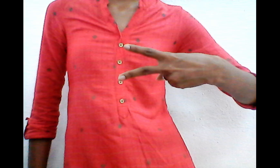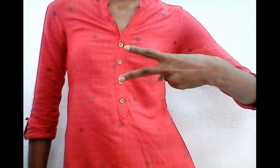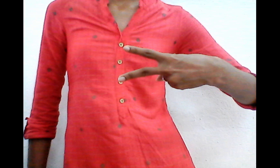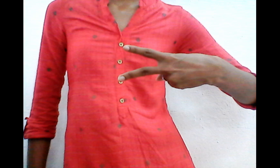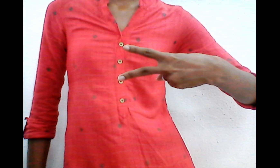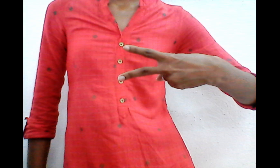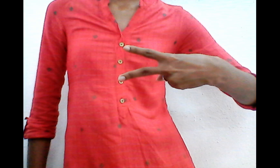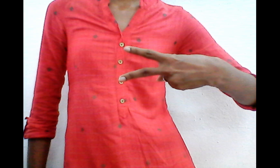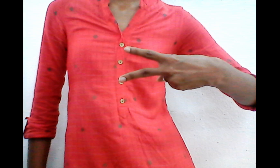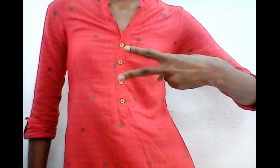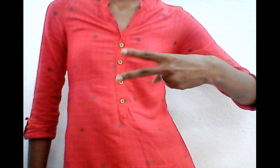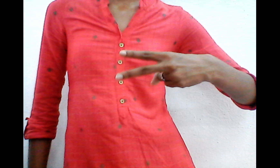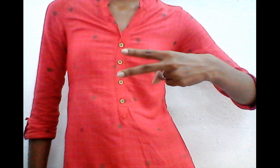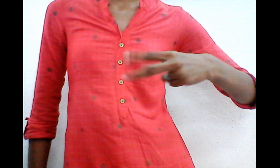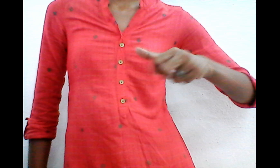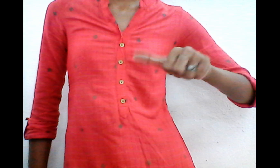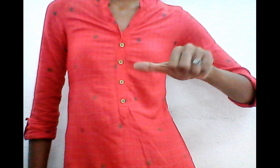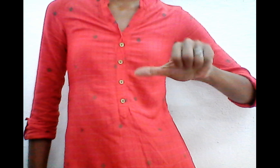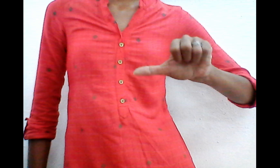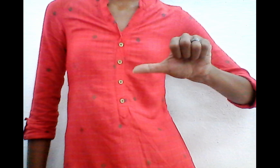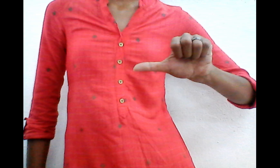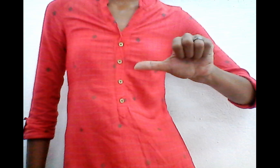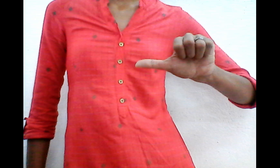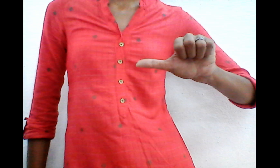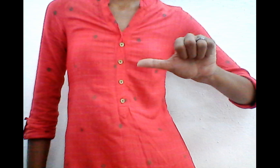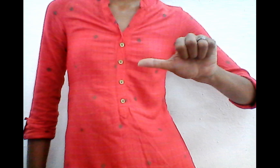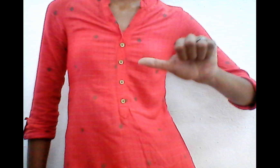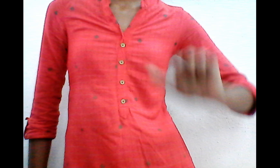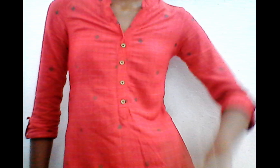ഐ